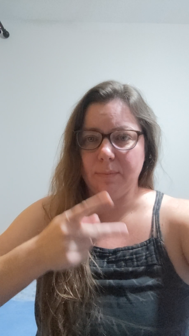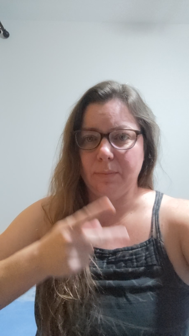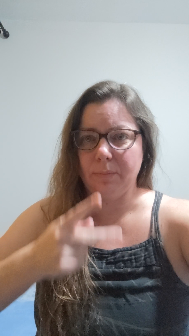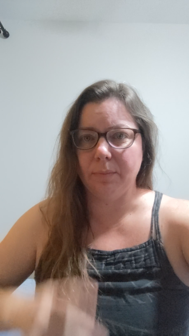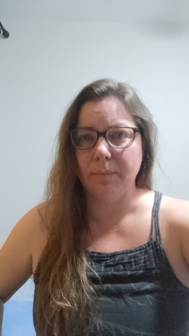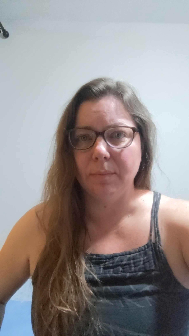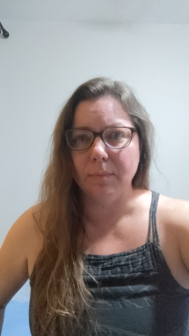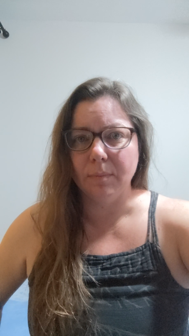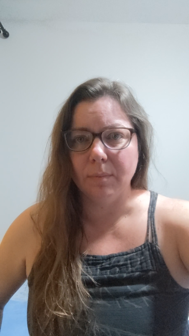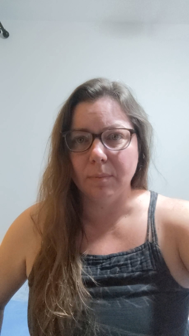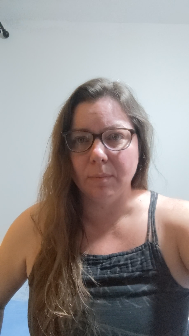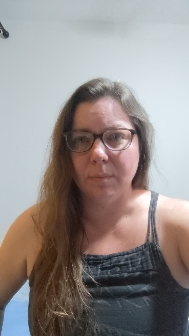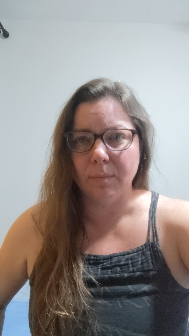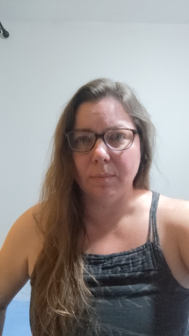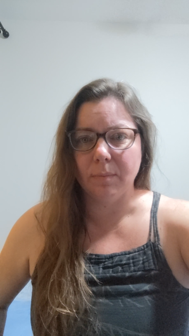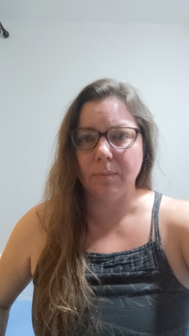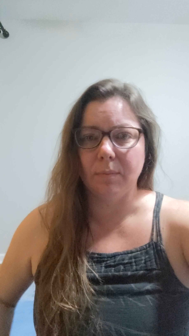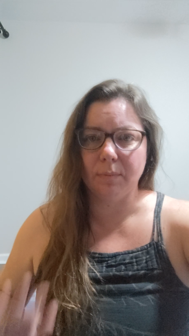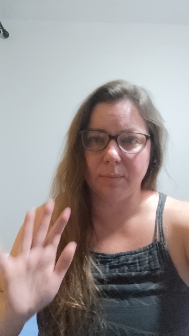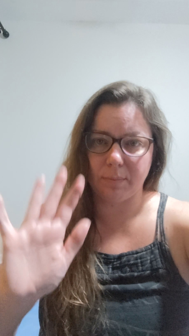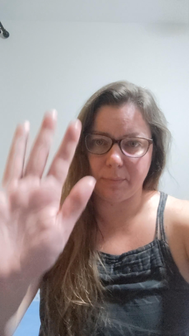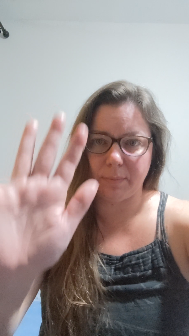give me five